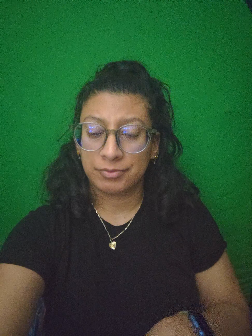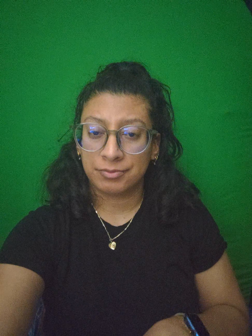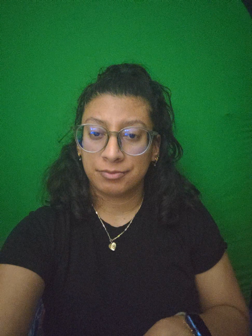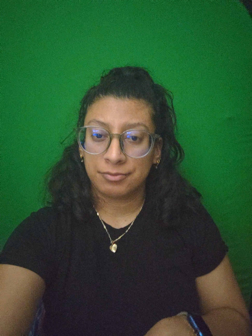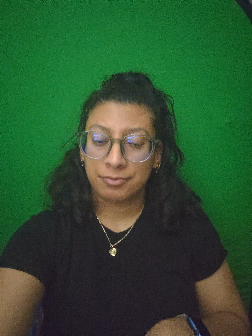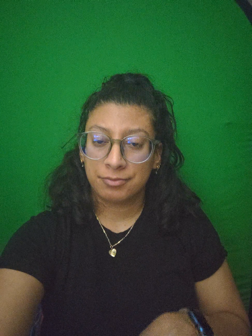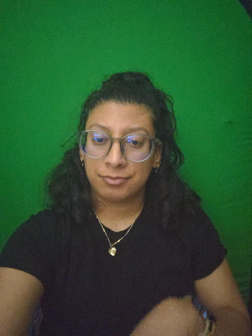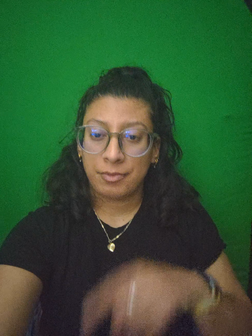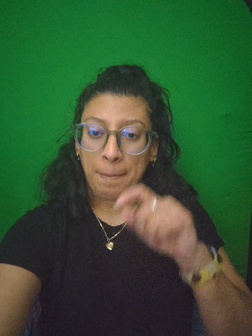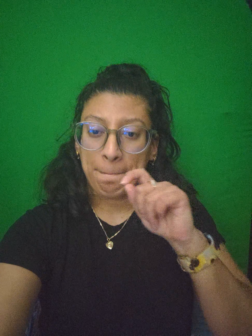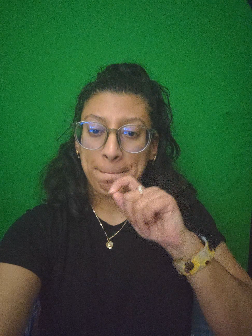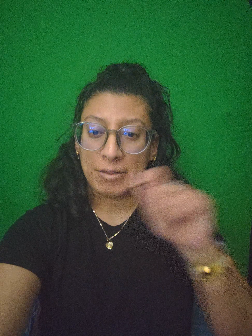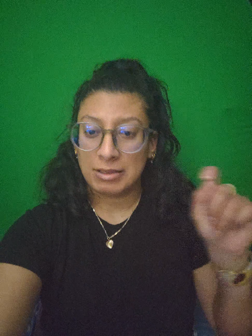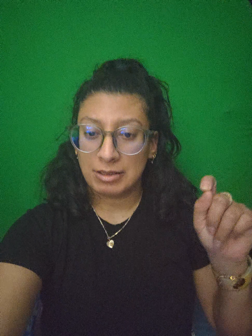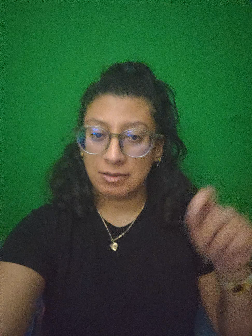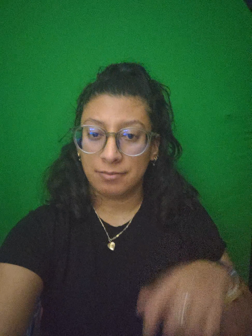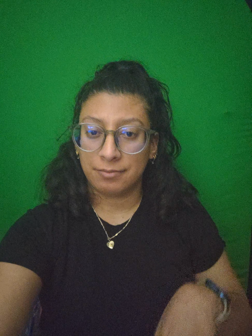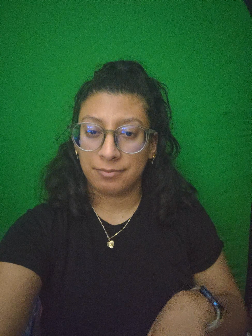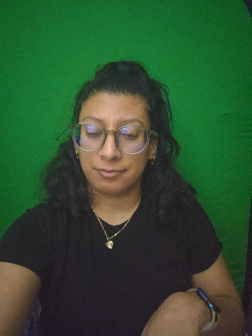pen